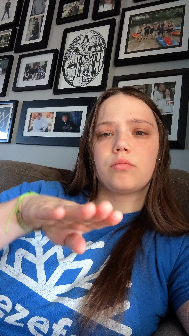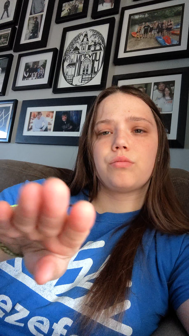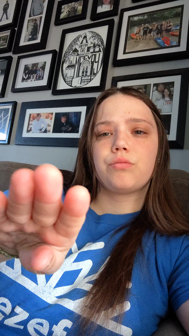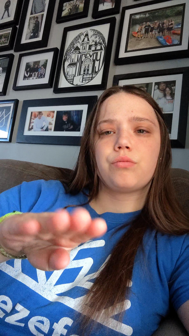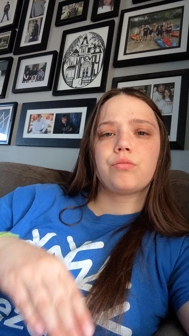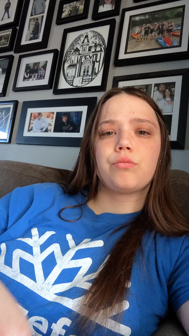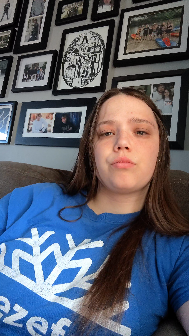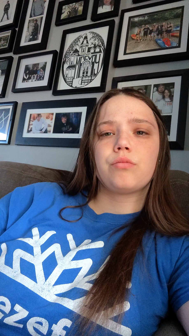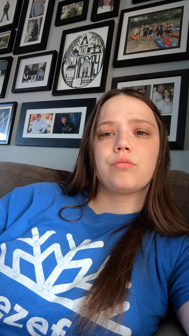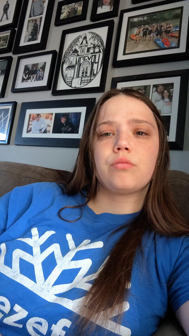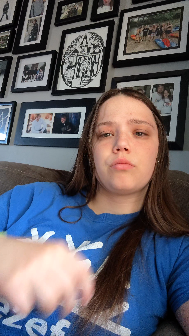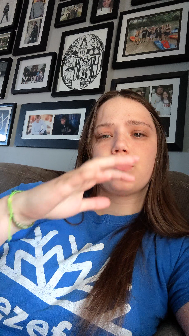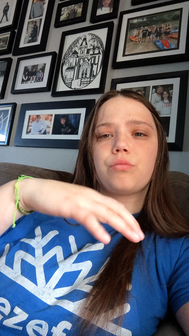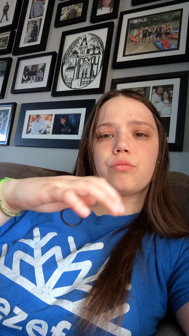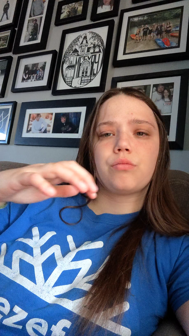grapes